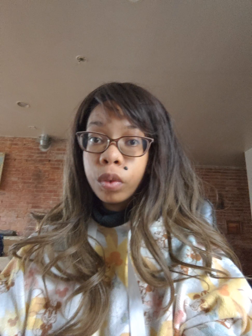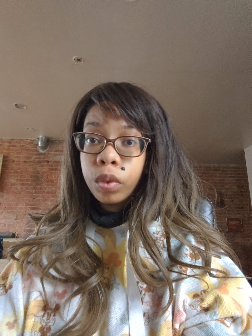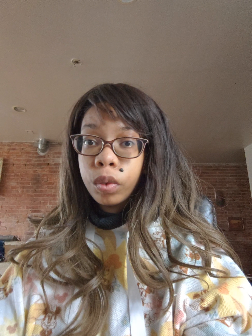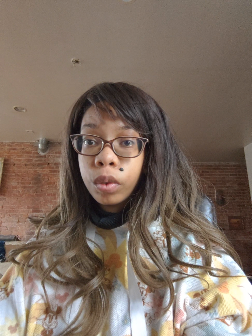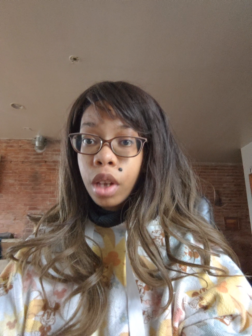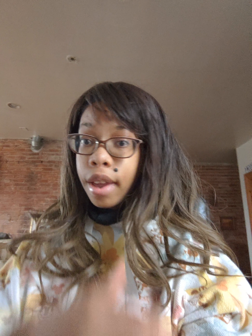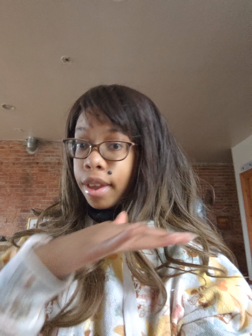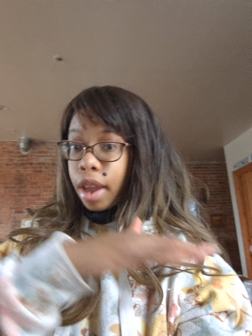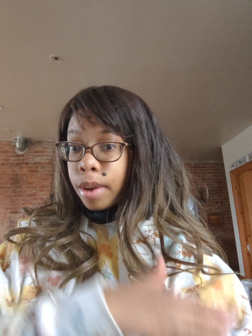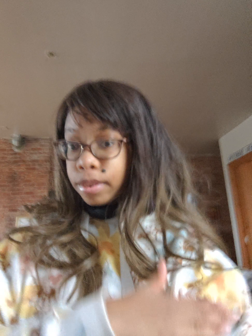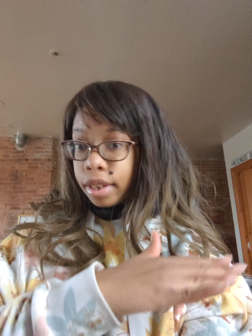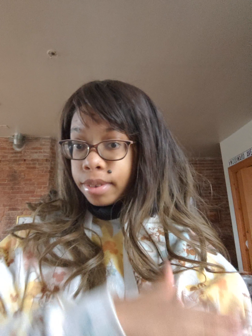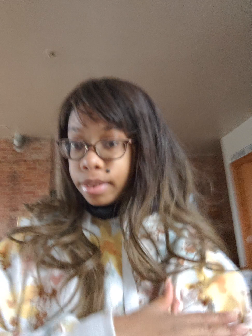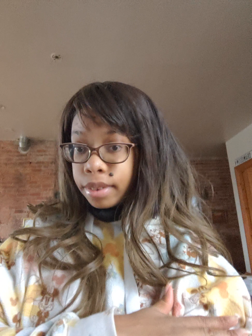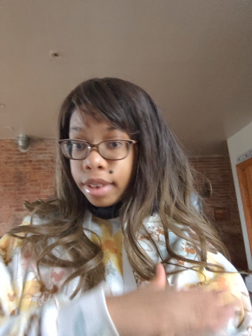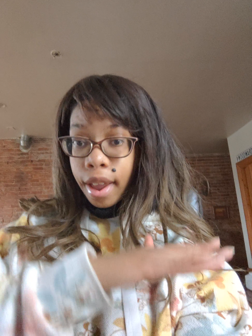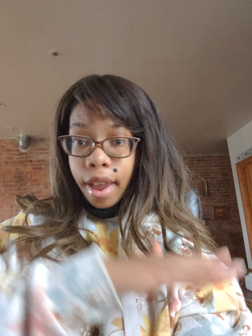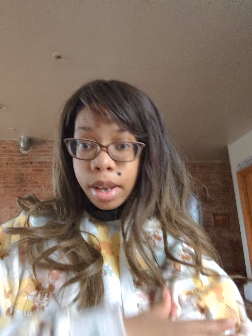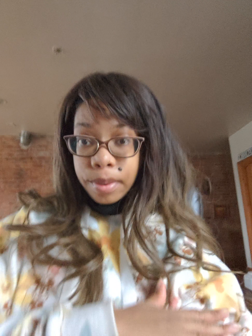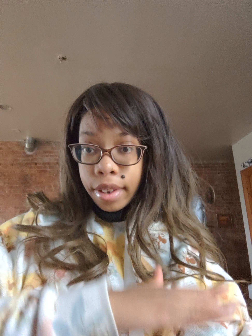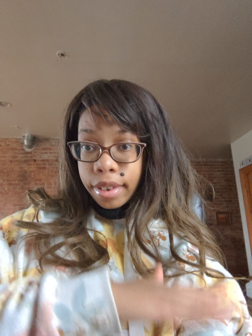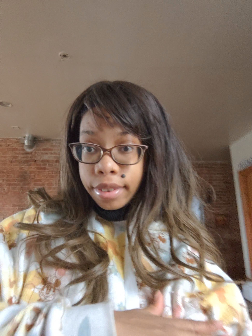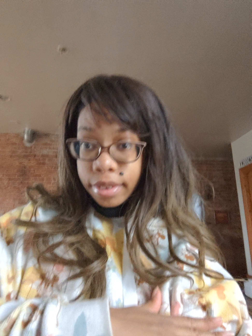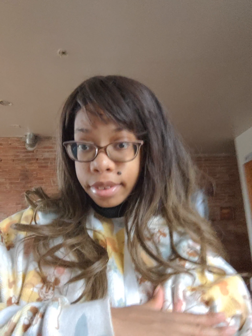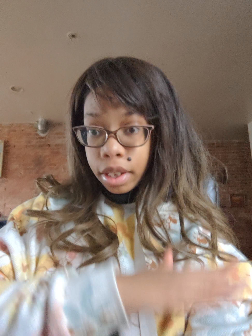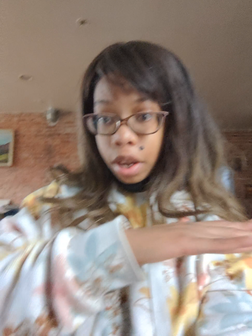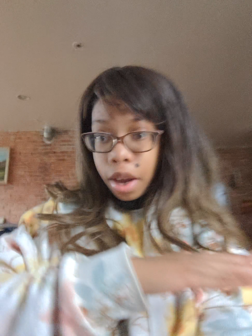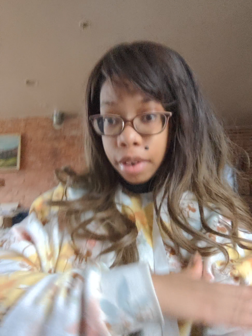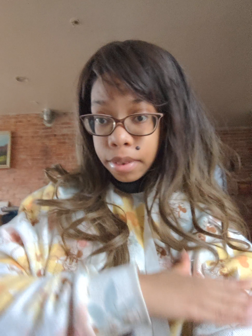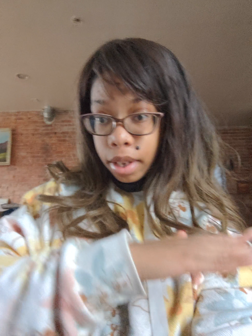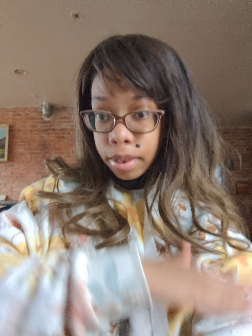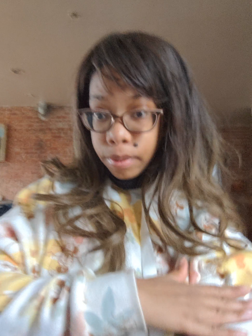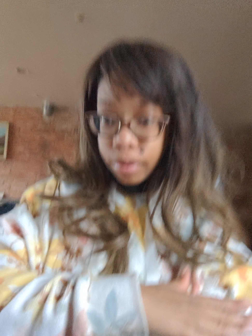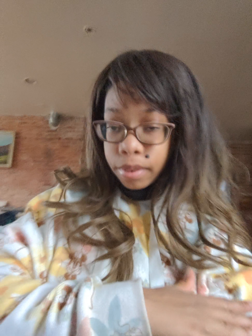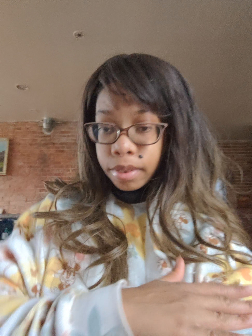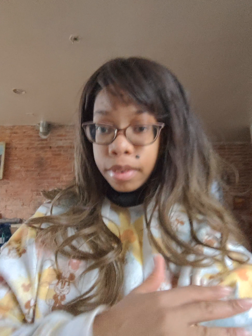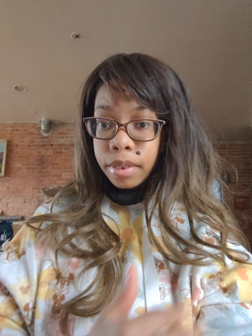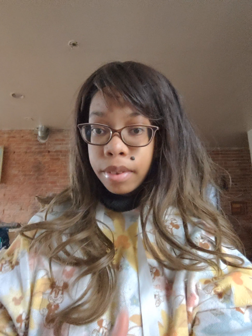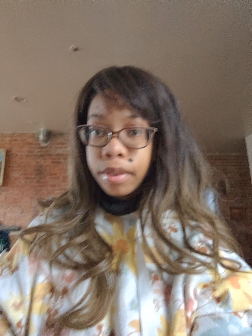table